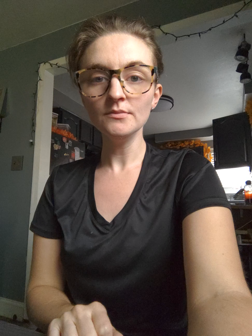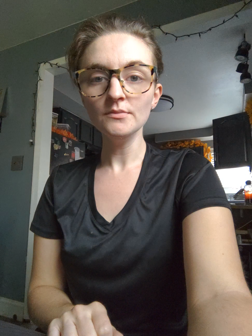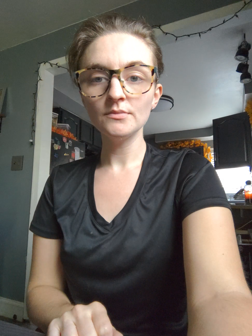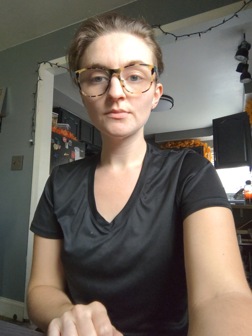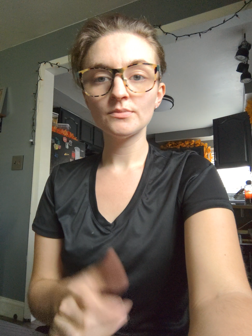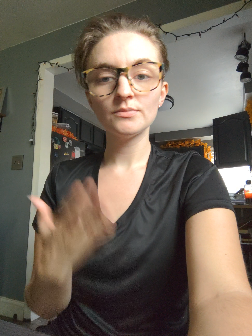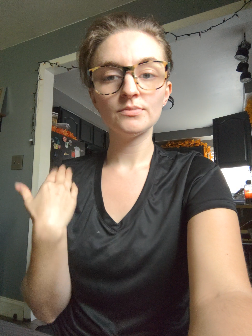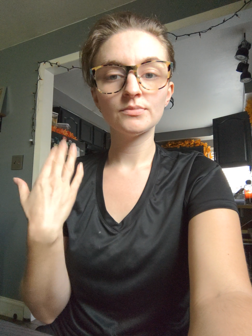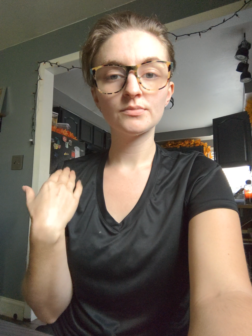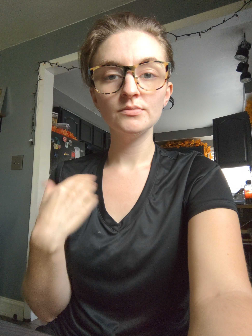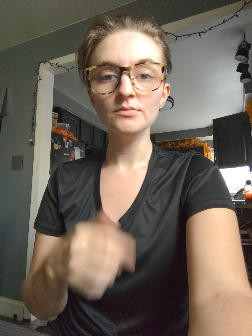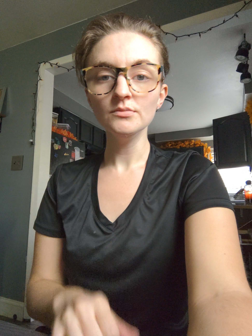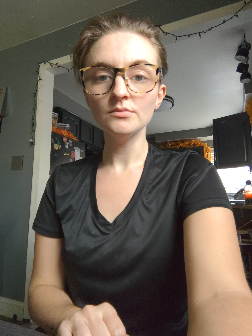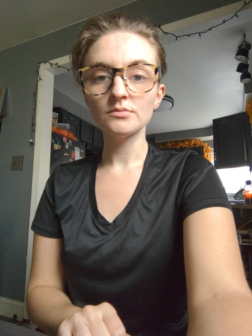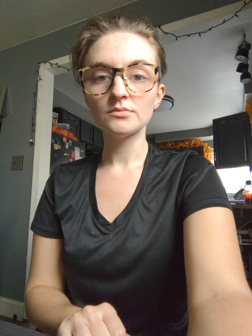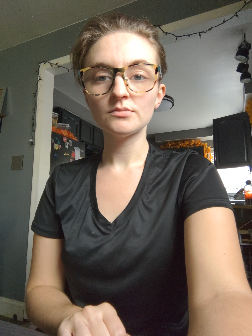shoulder